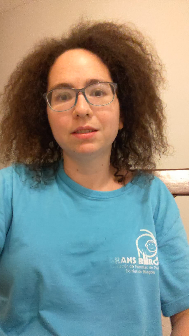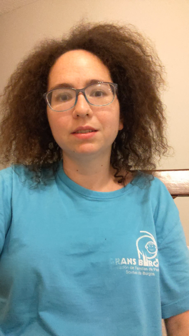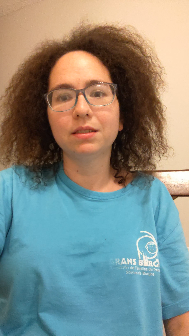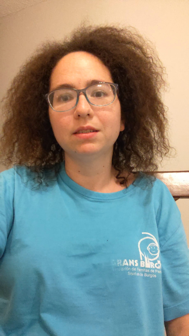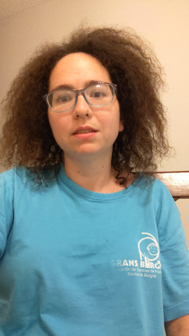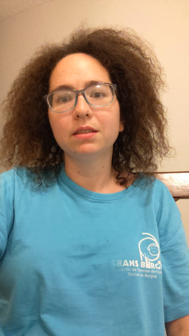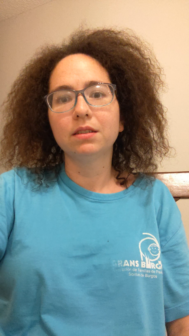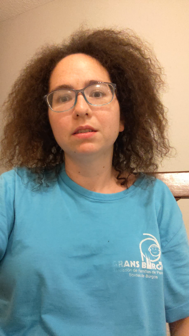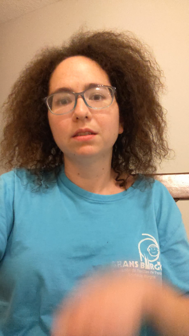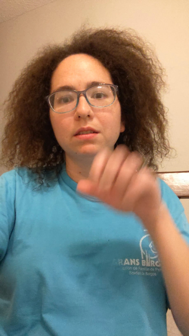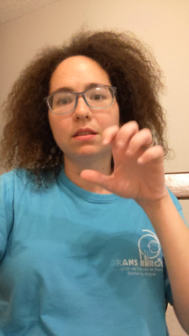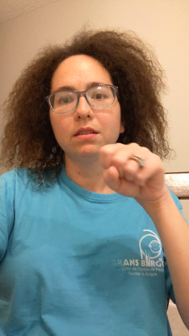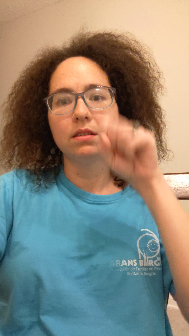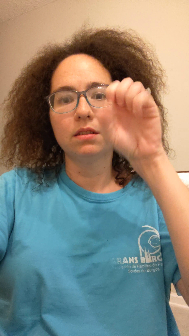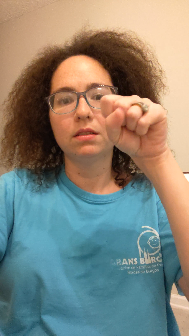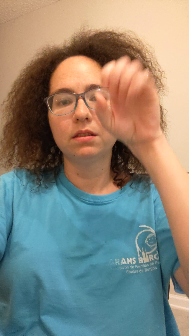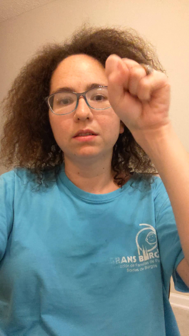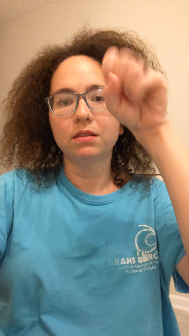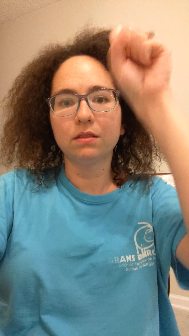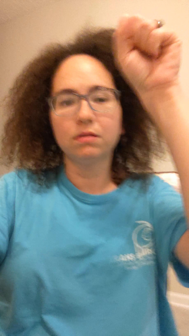ladder